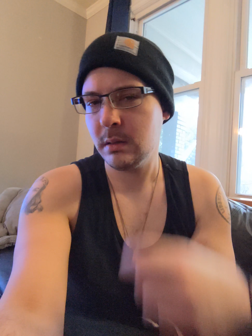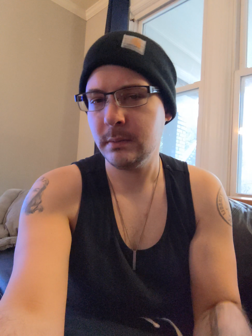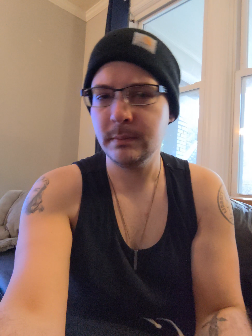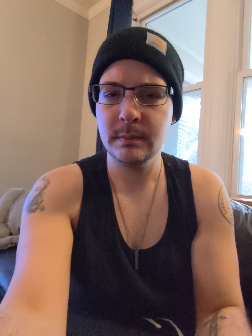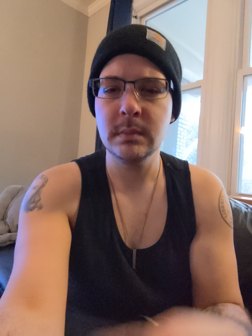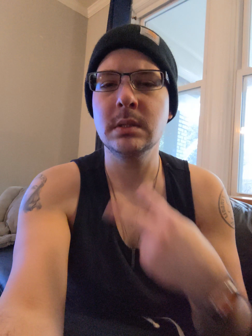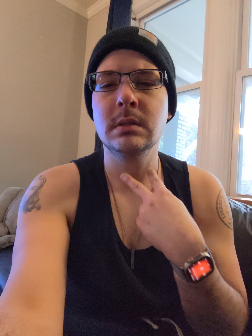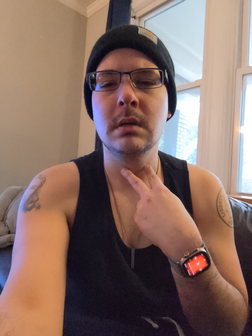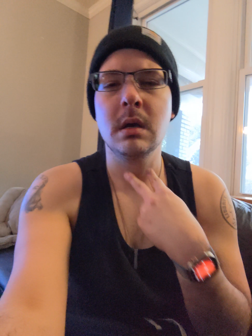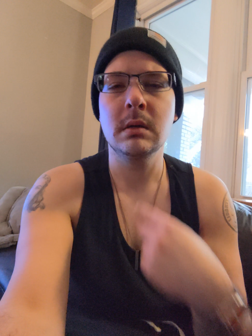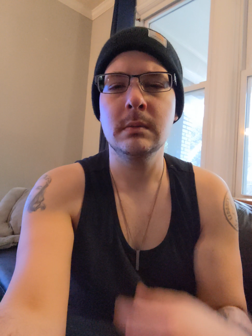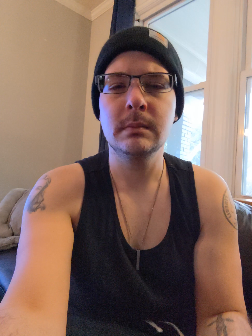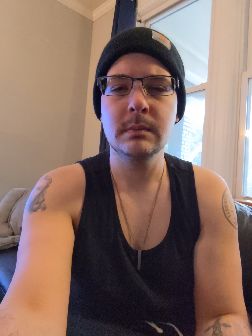stuck